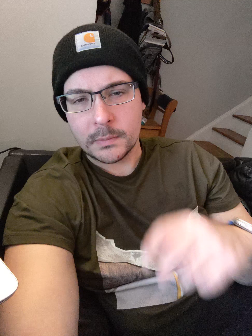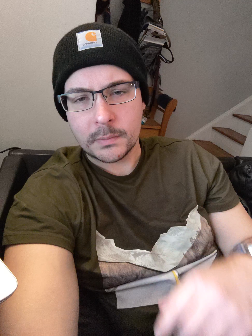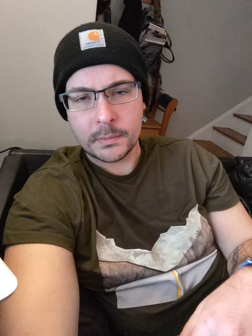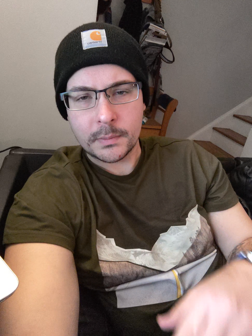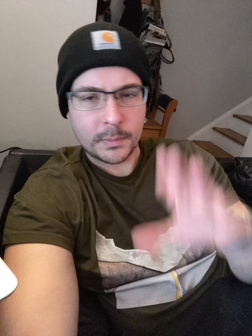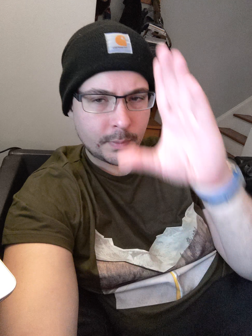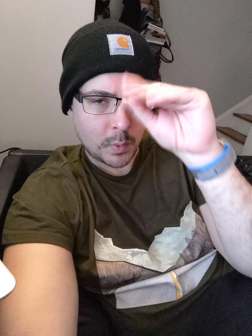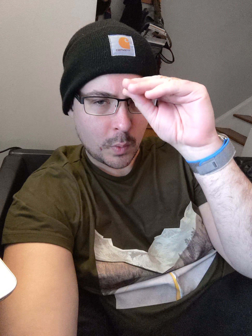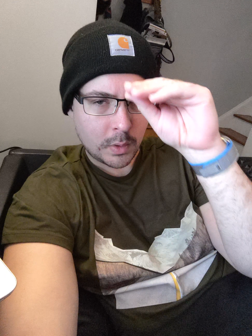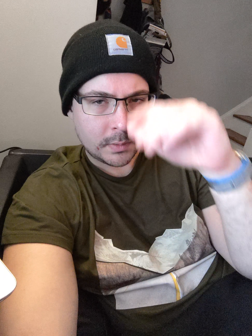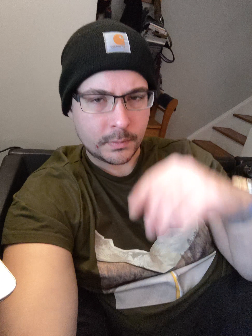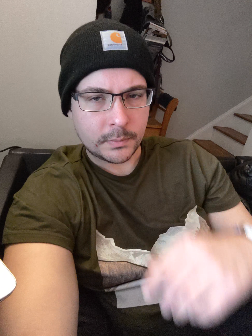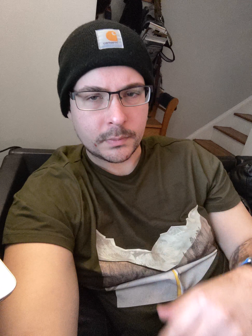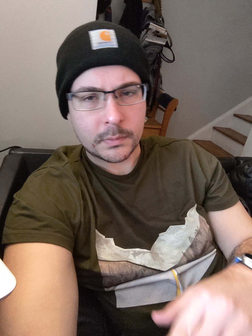boy